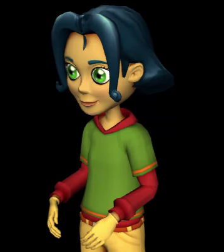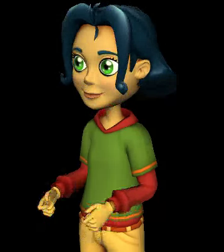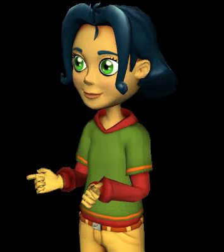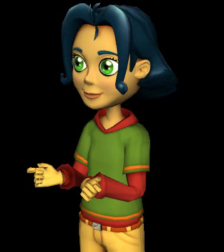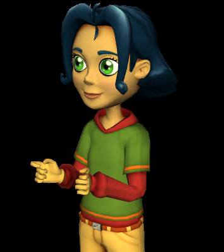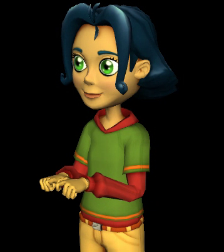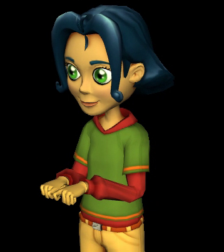مغلق